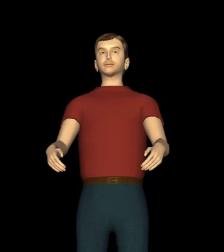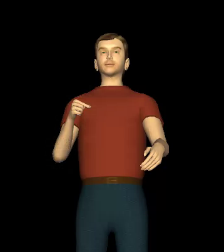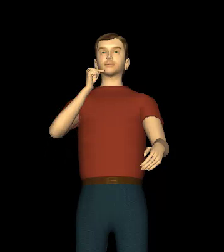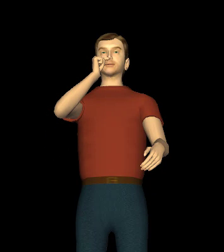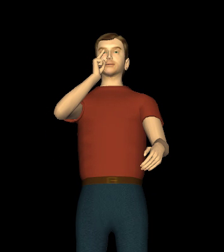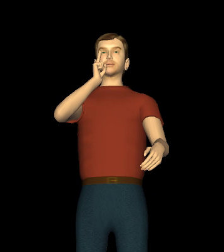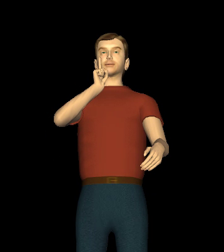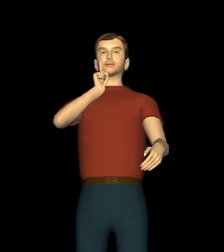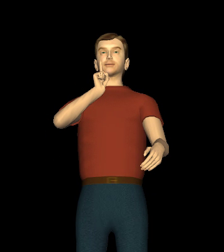ماي